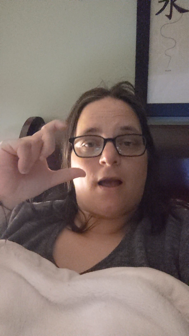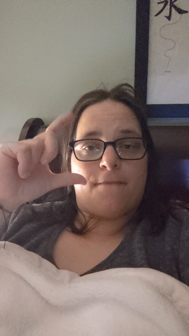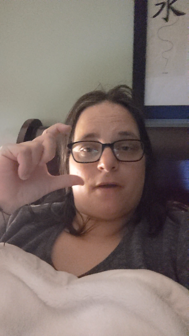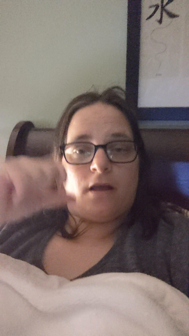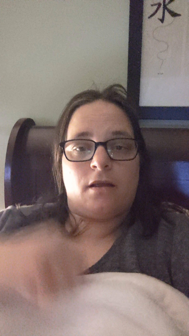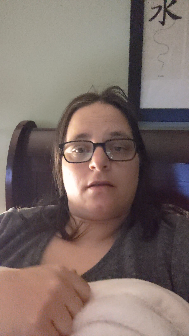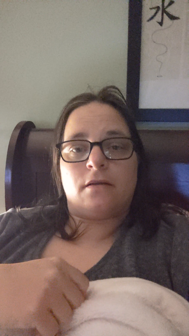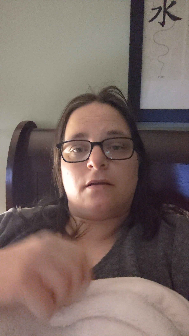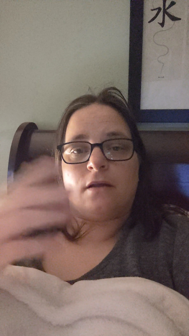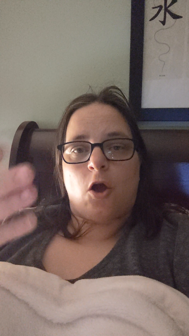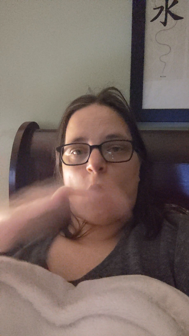cover